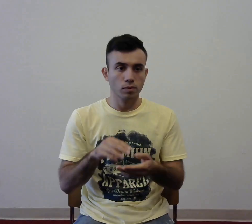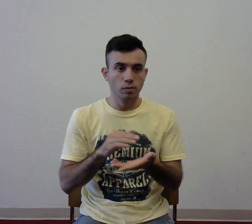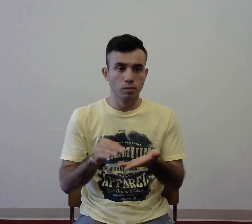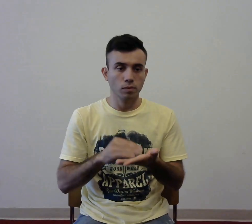yazı